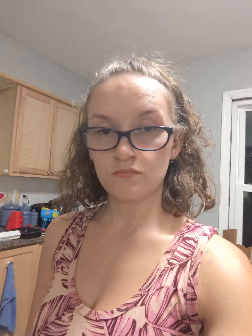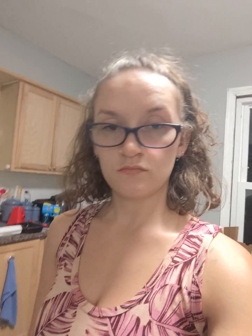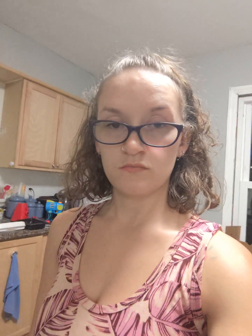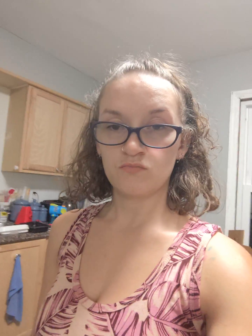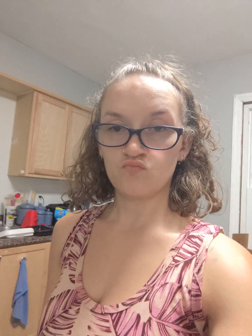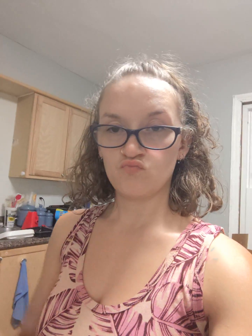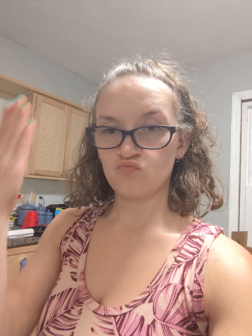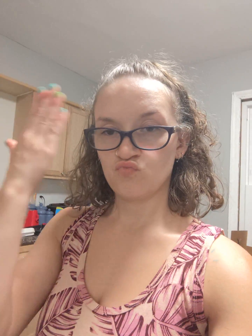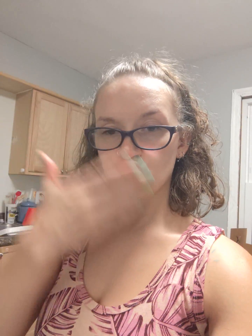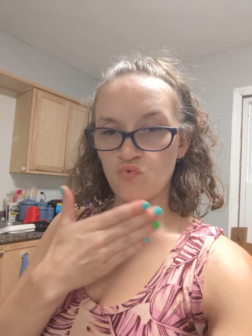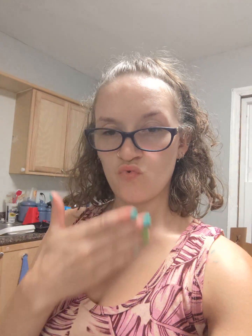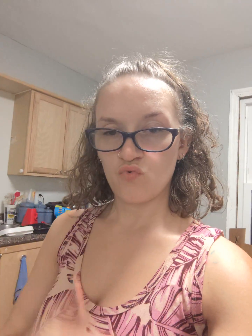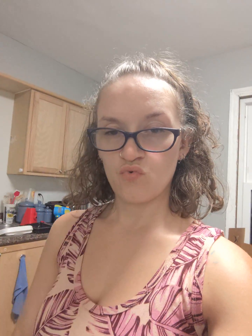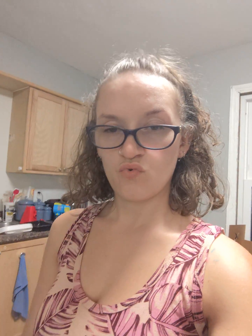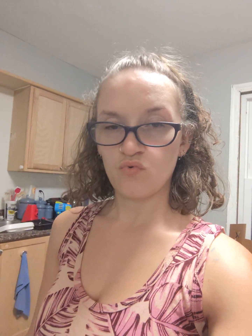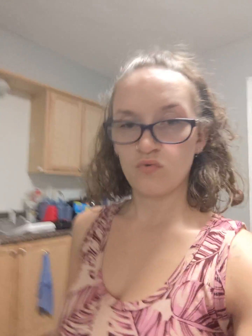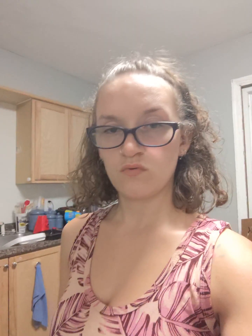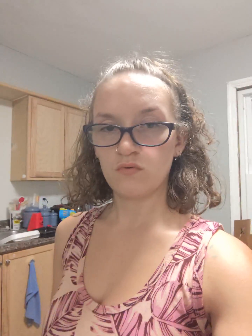dark